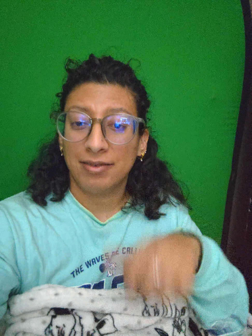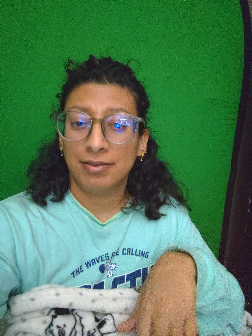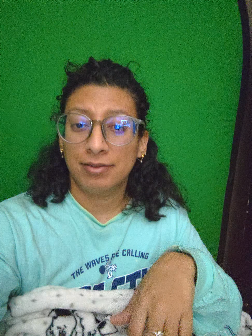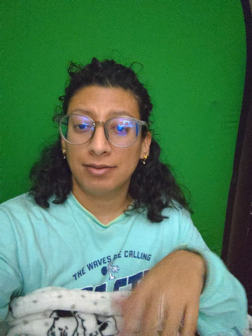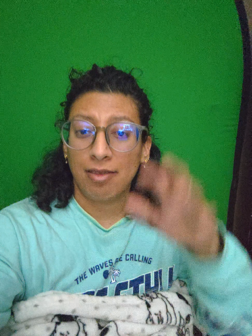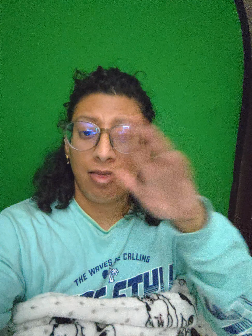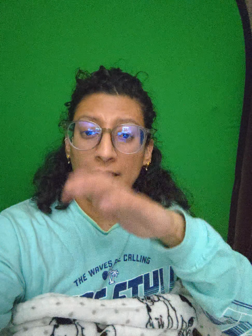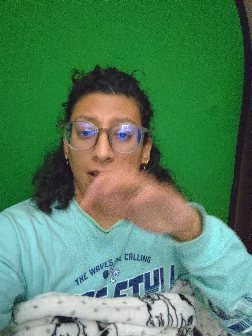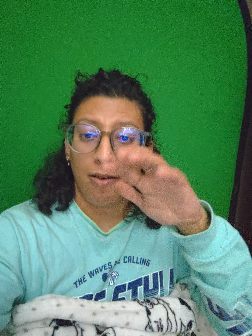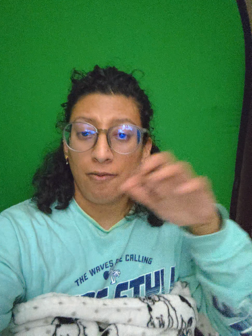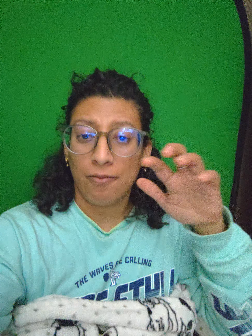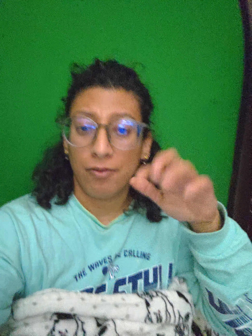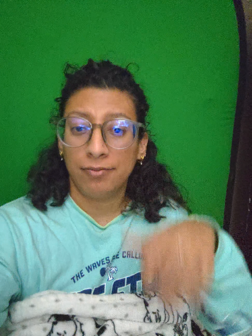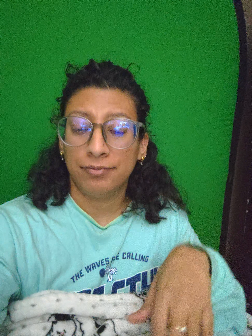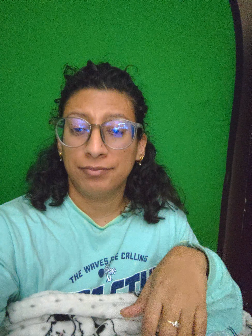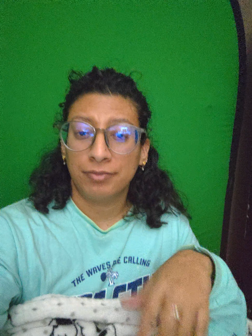cloud